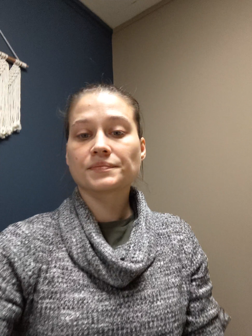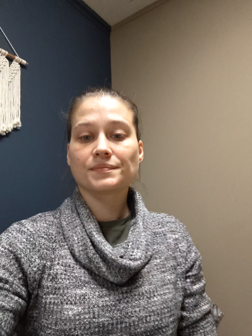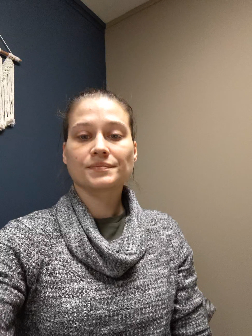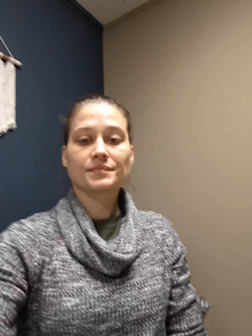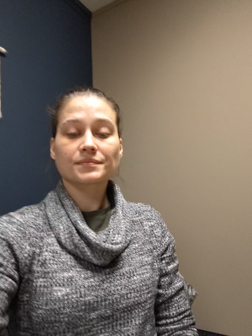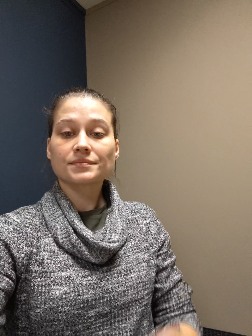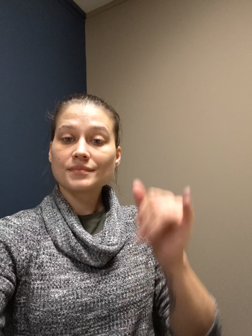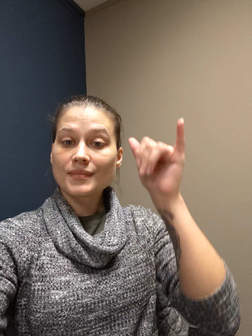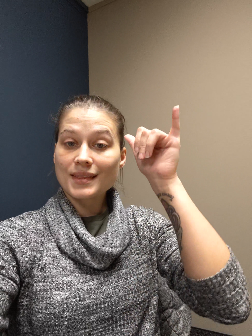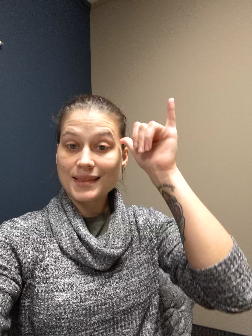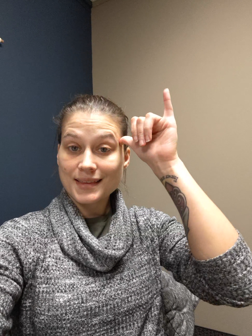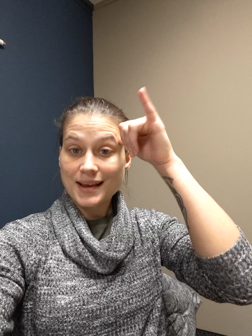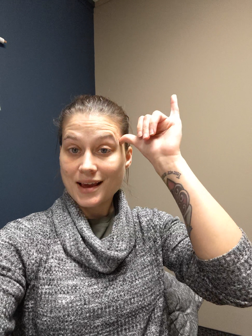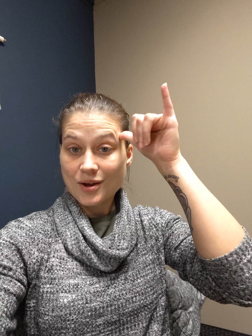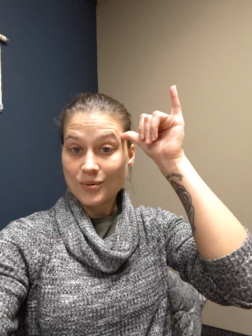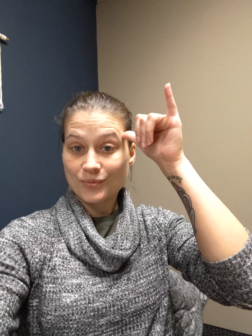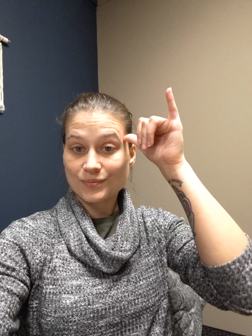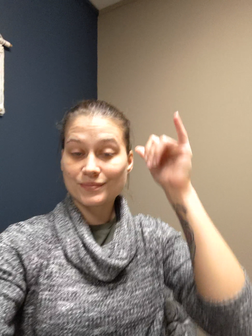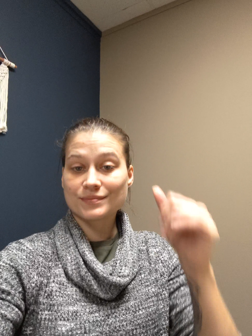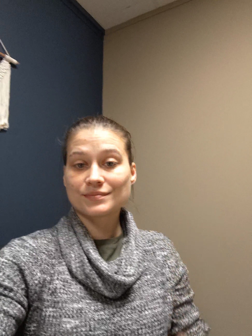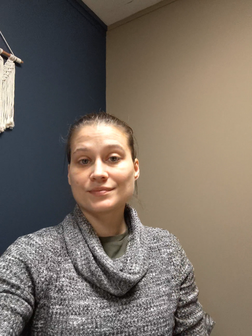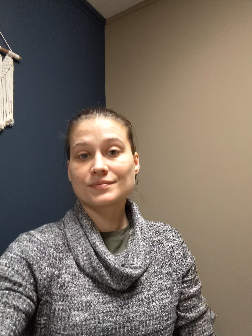cow